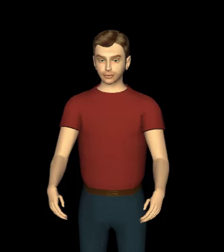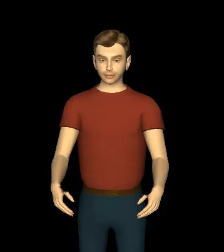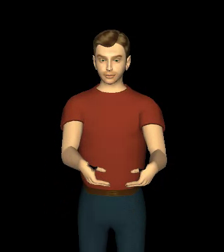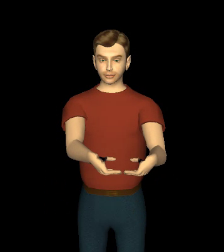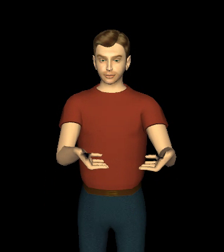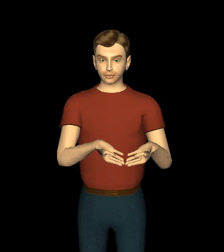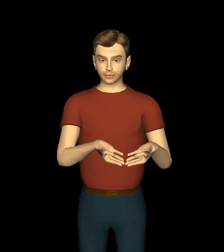طبق